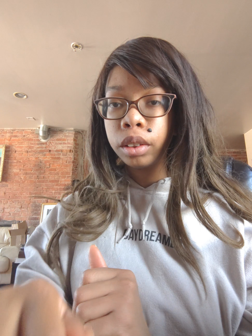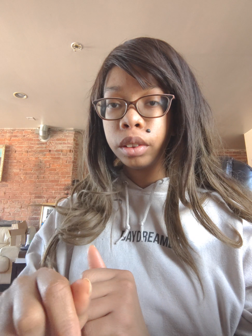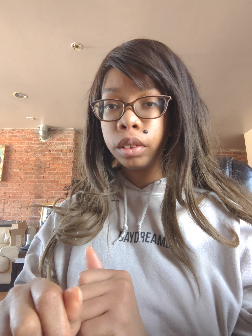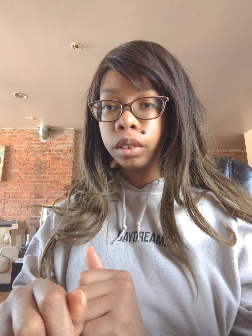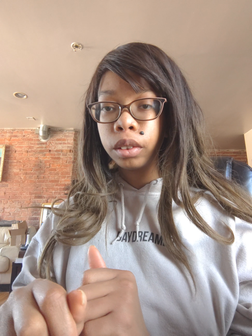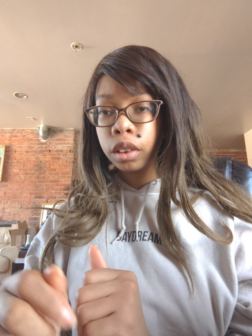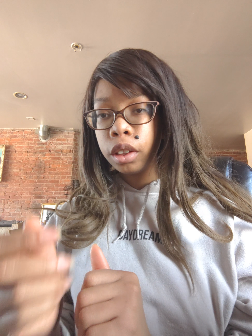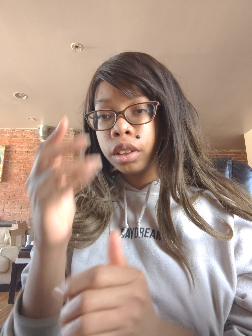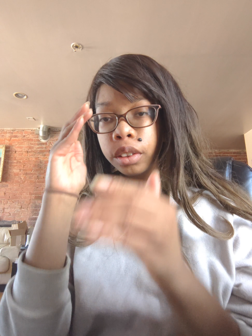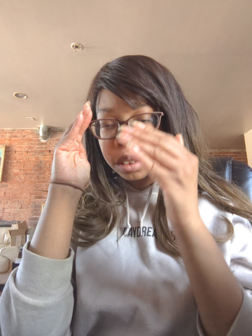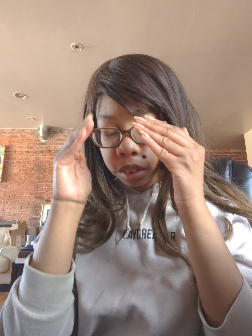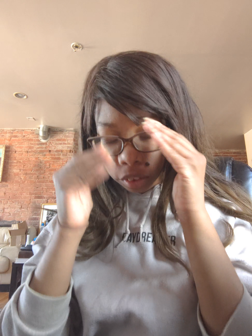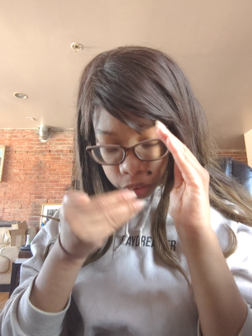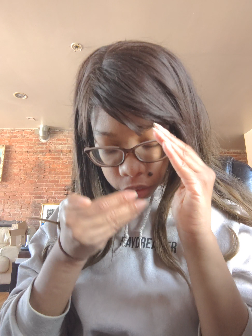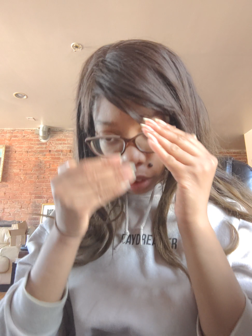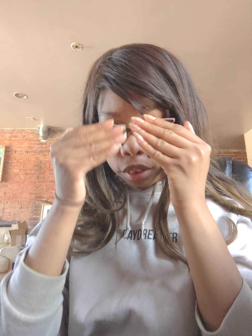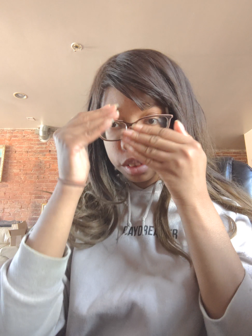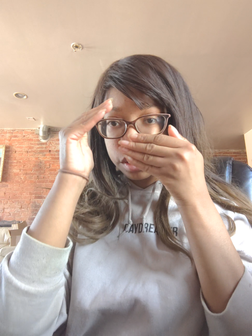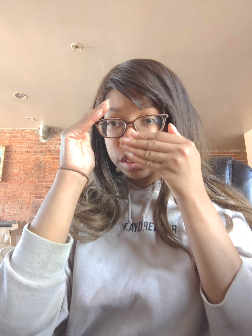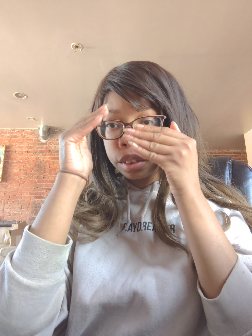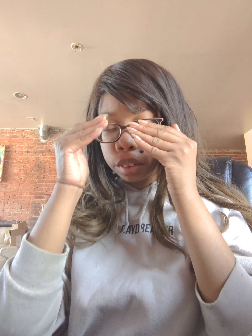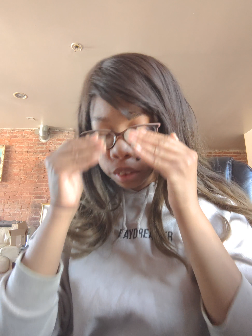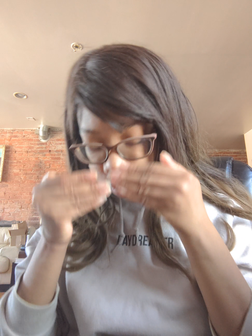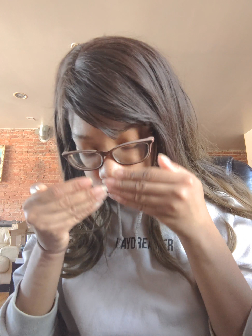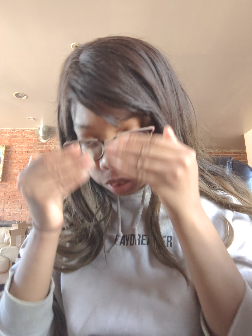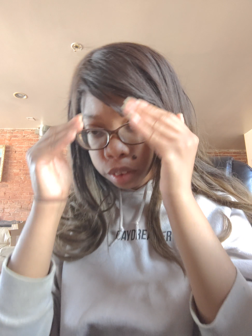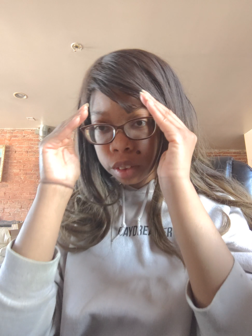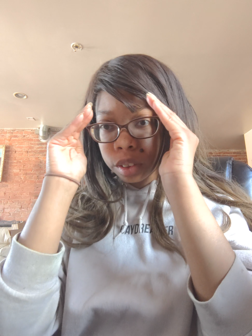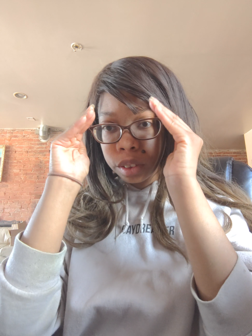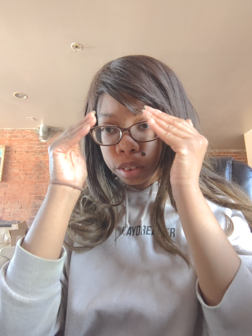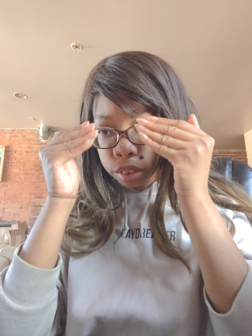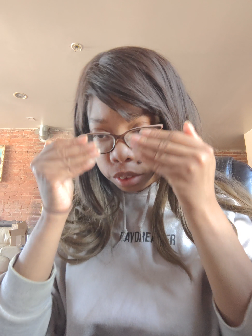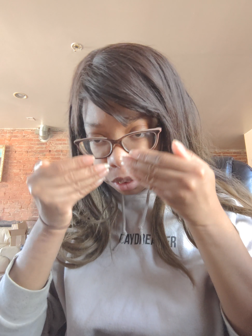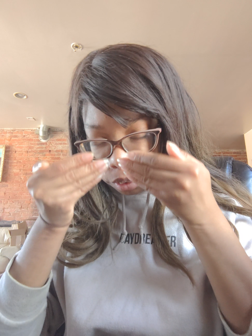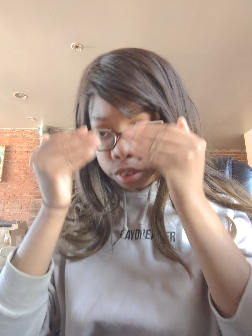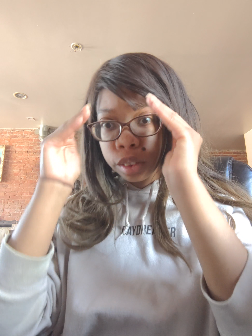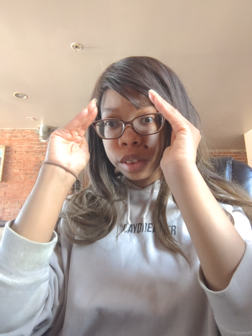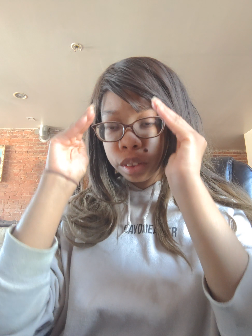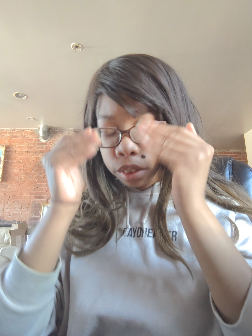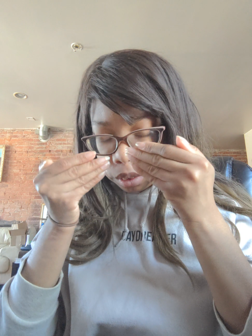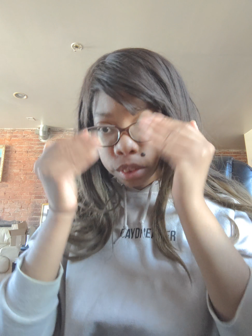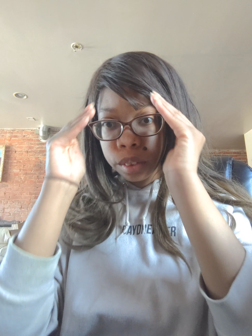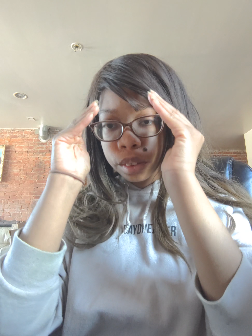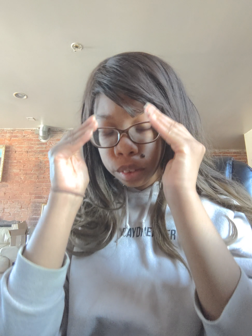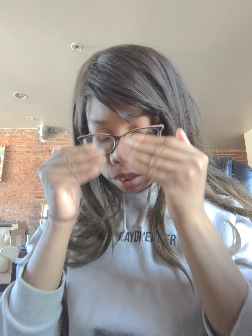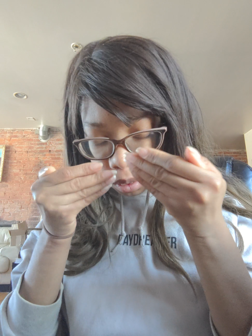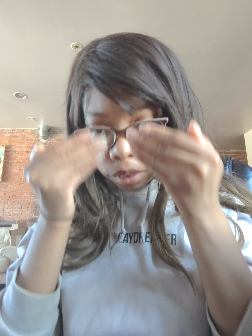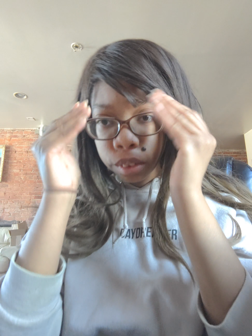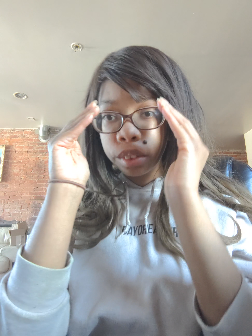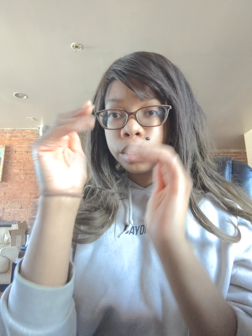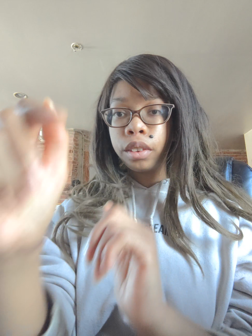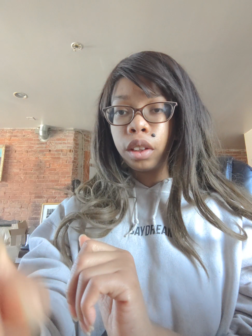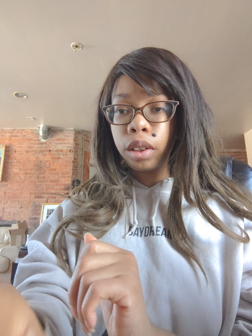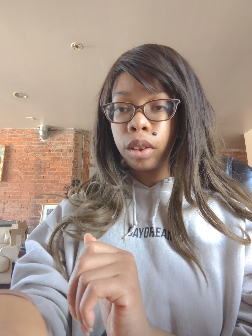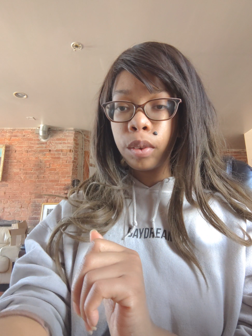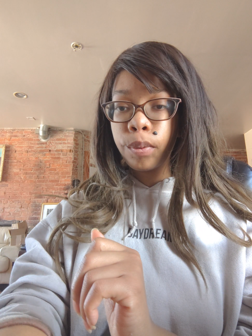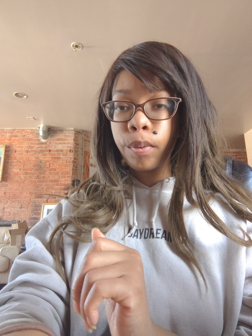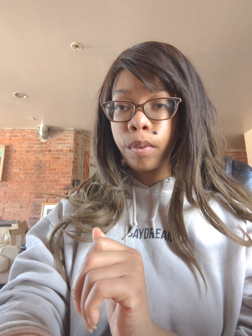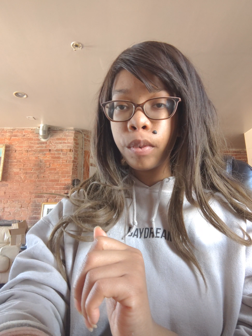sleepy